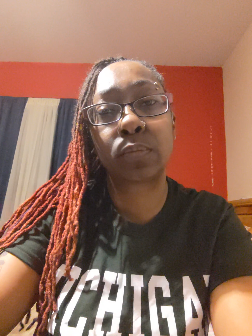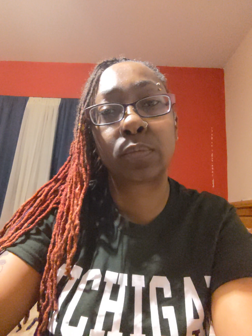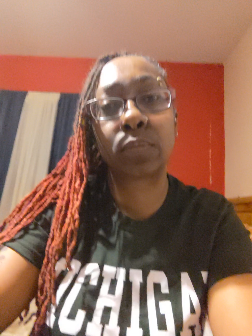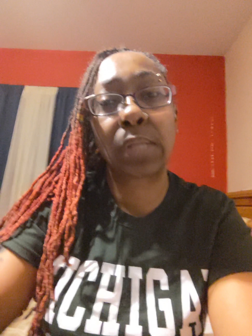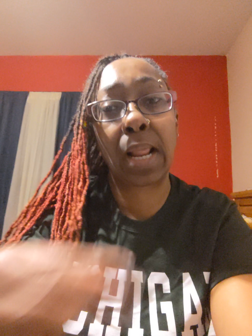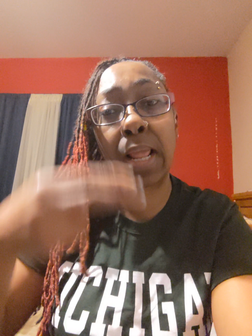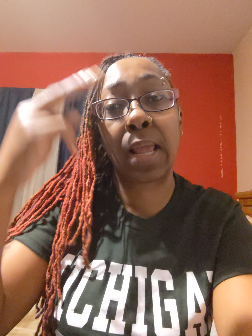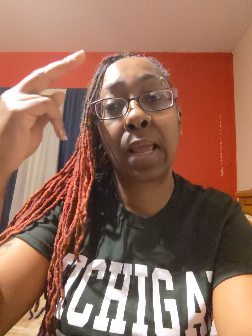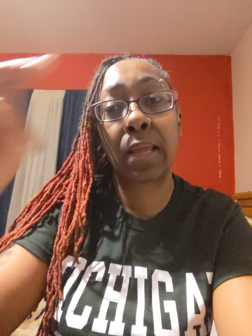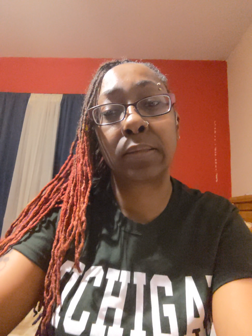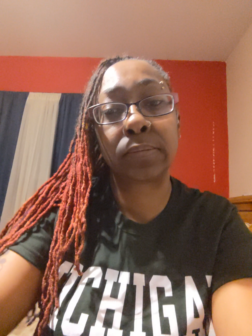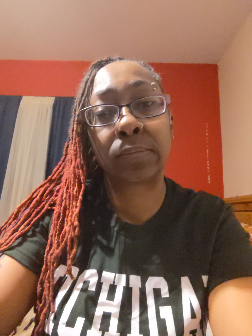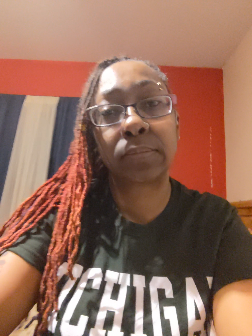high